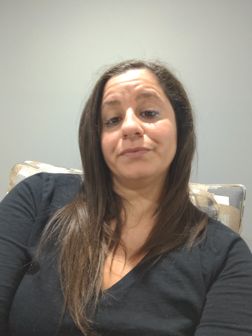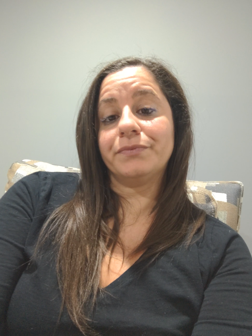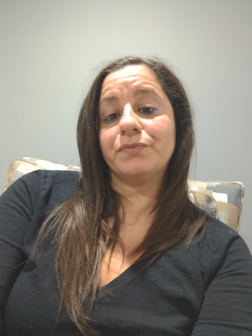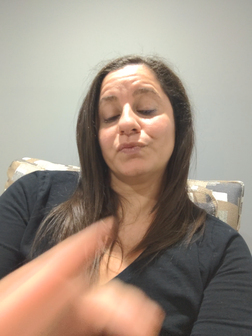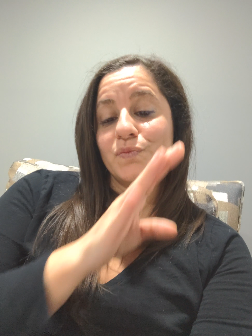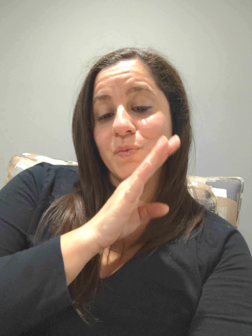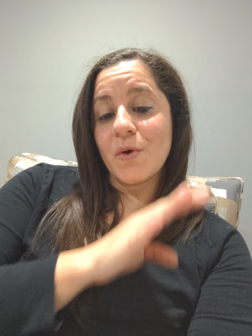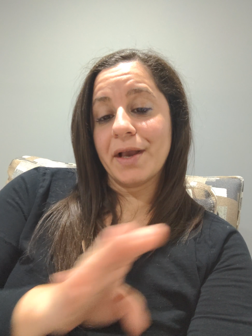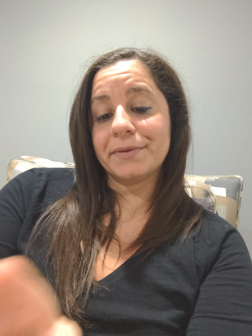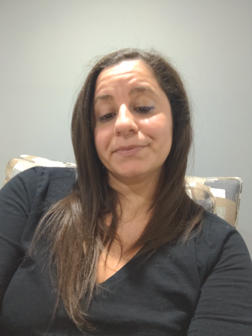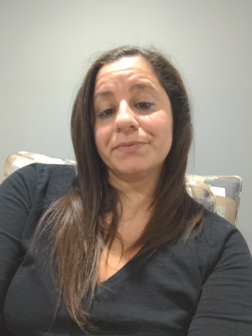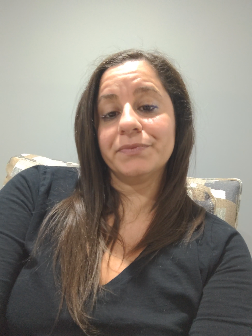quiet